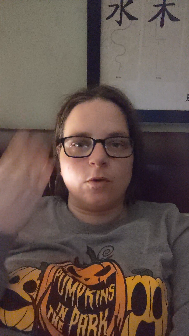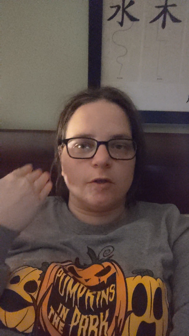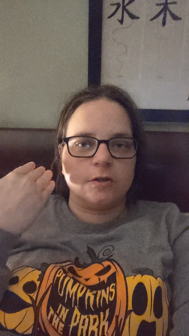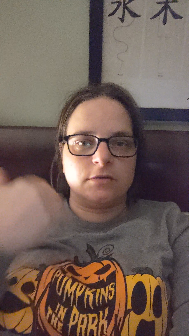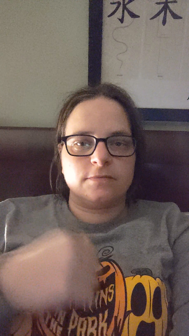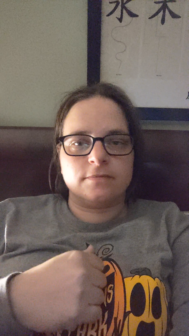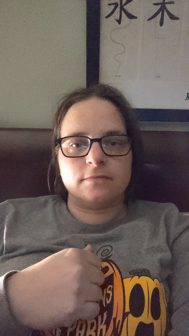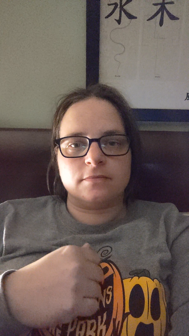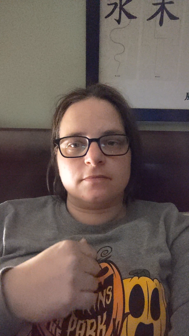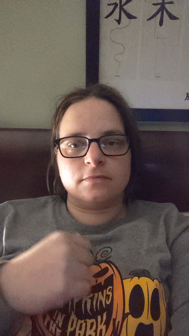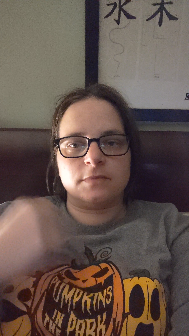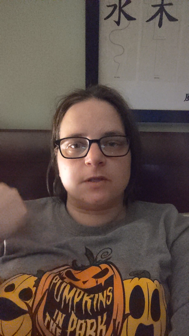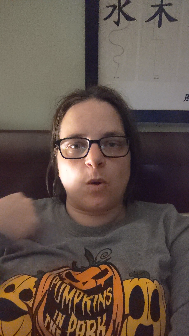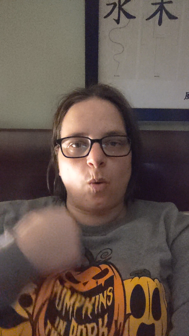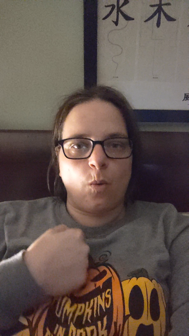coats